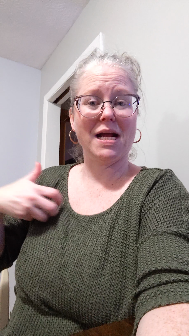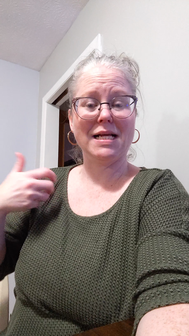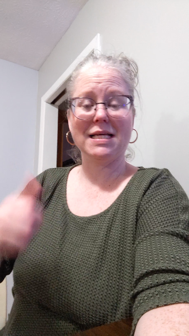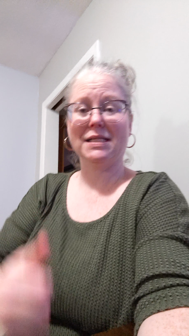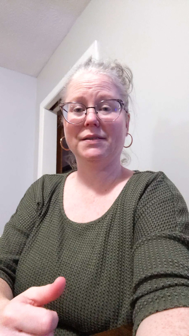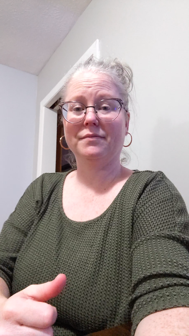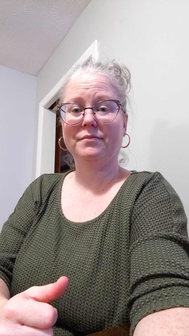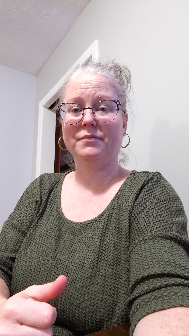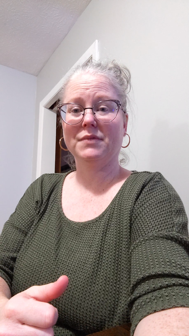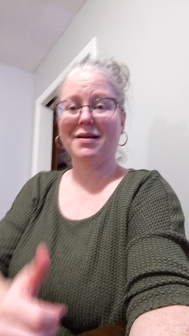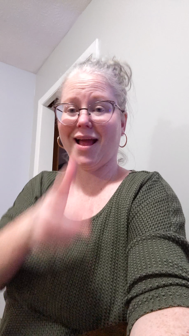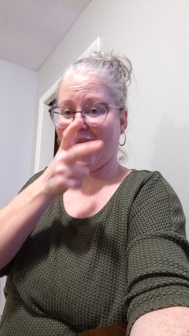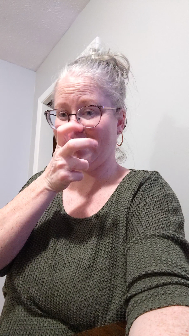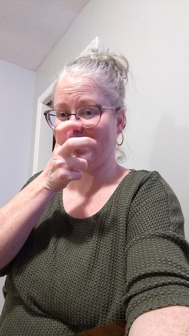ant